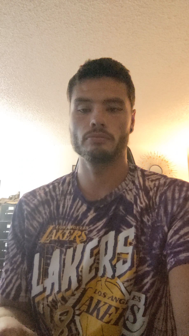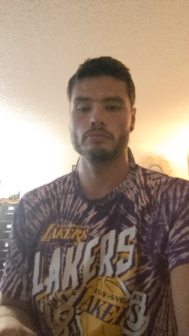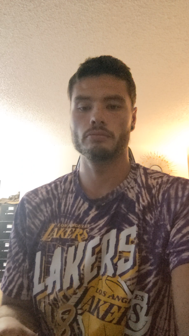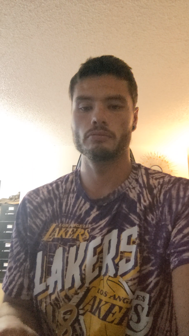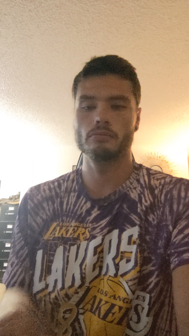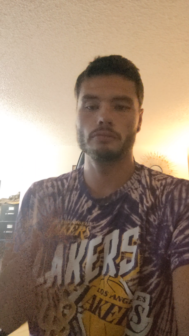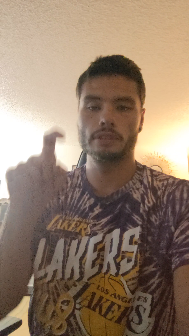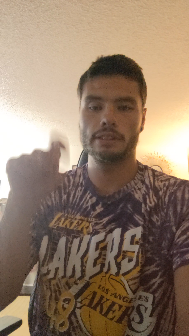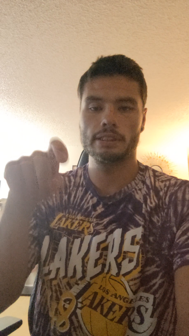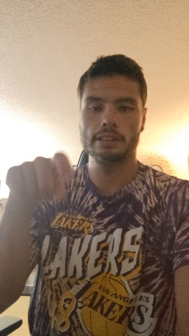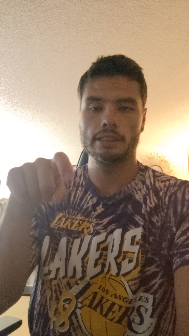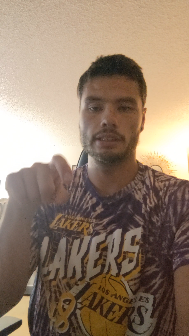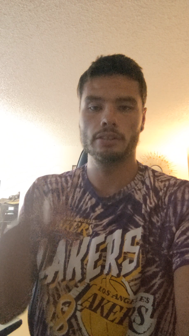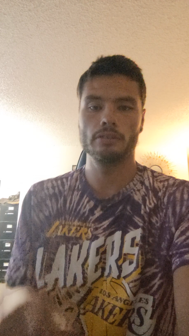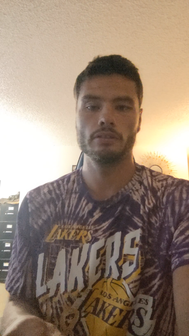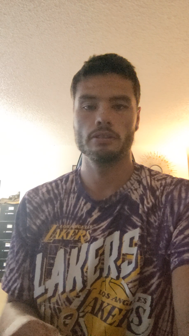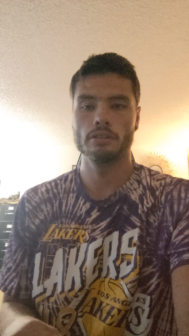need